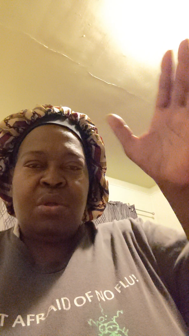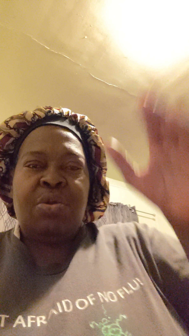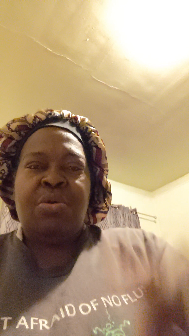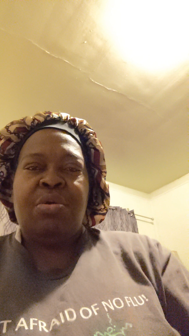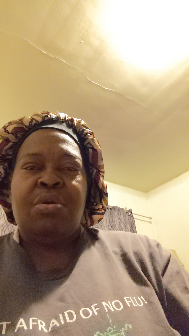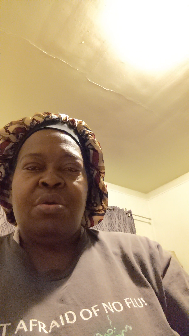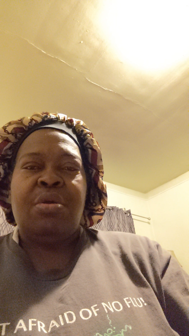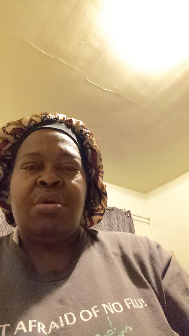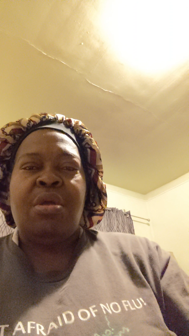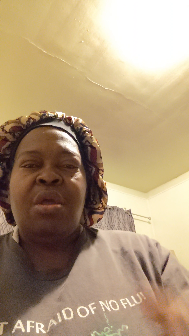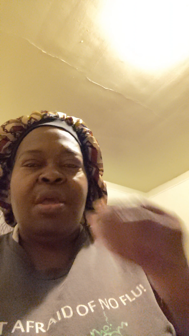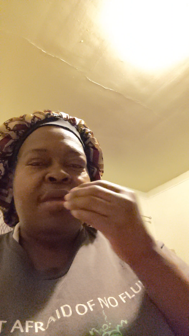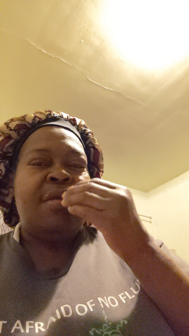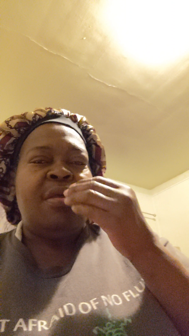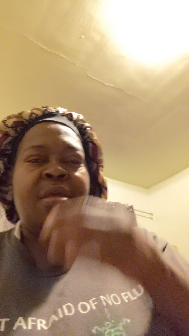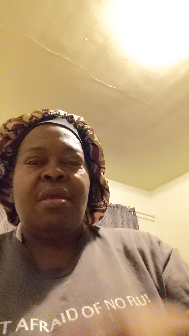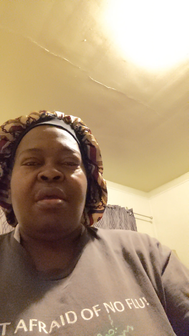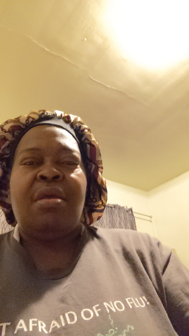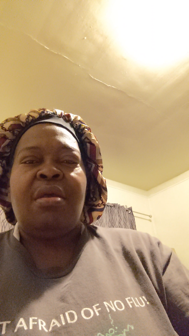eat